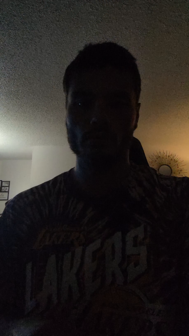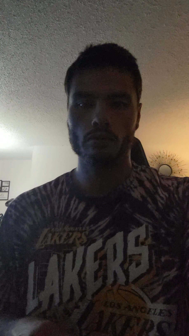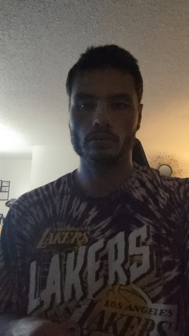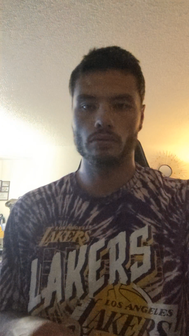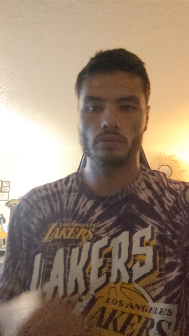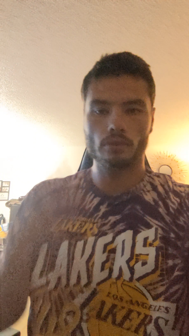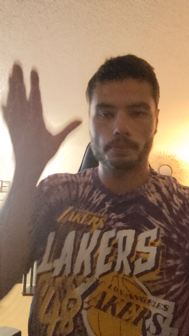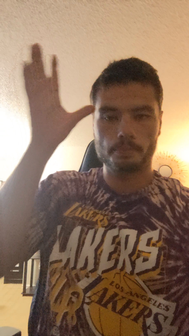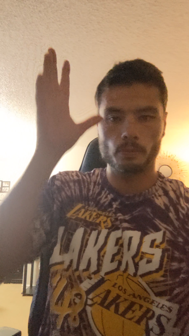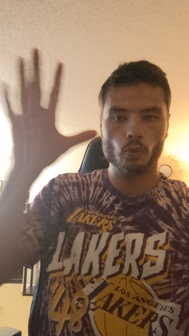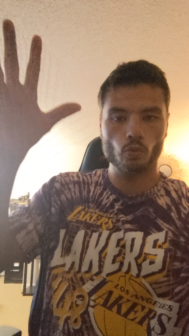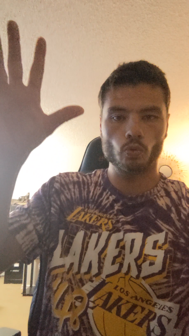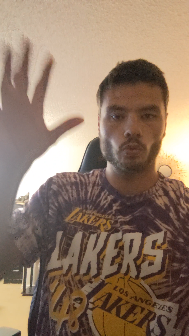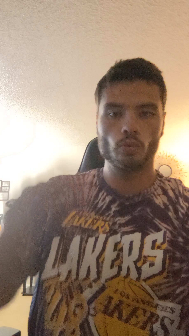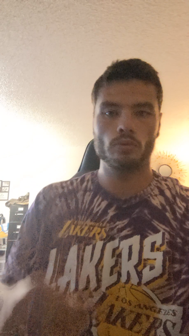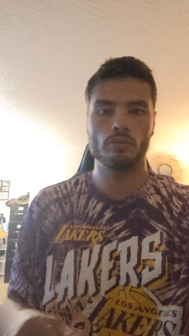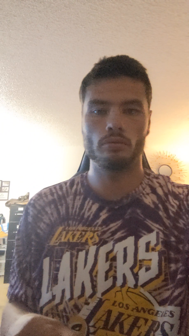moose